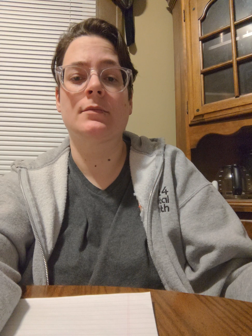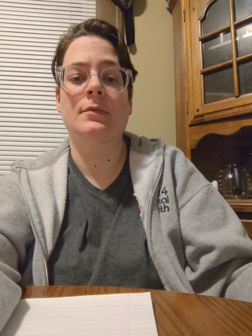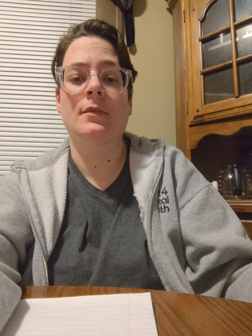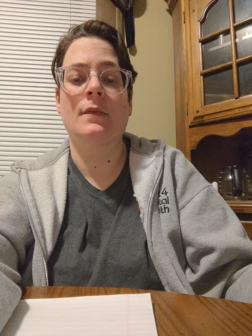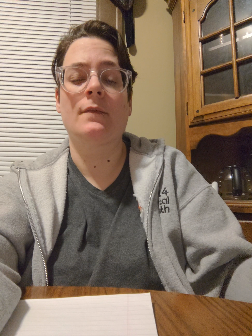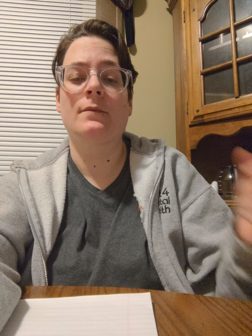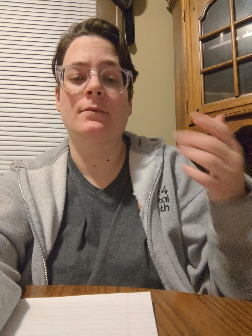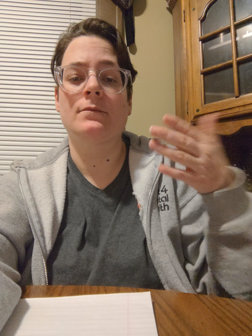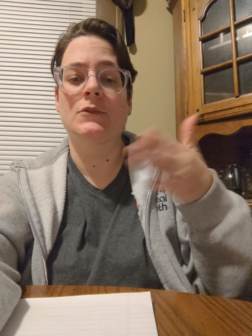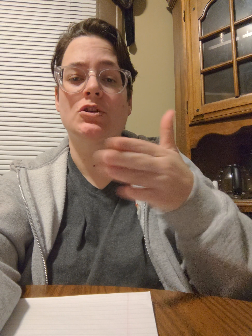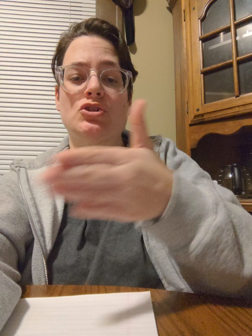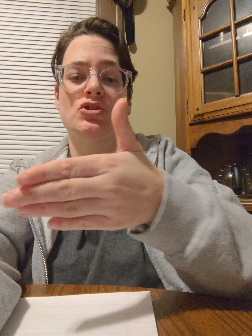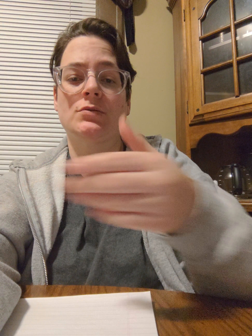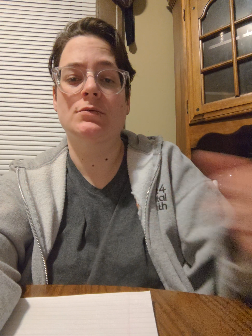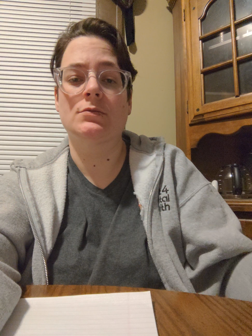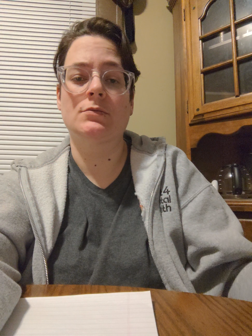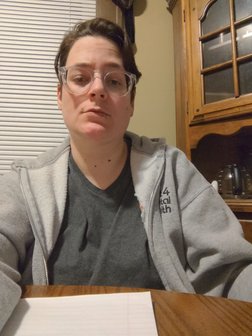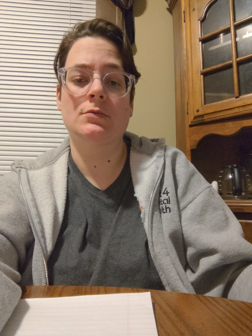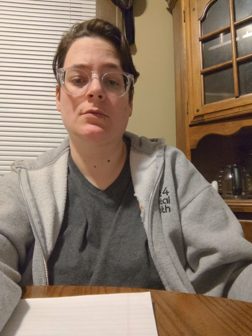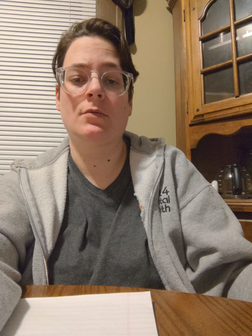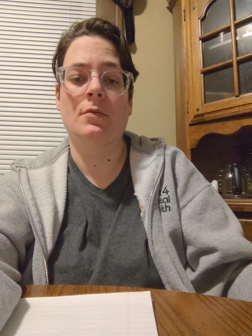fish